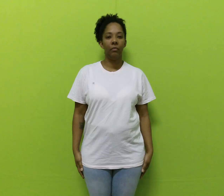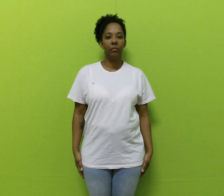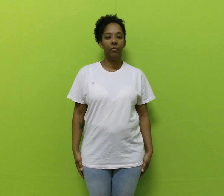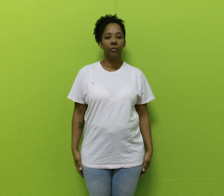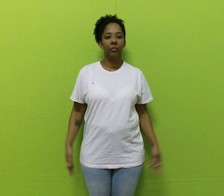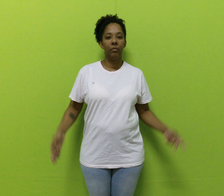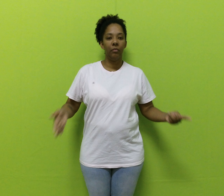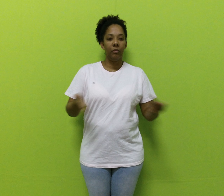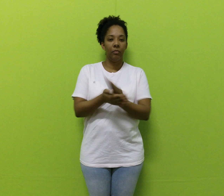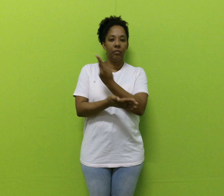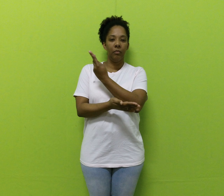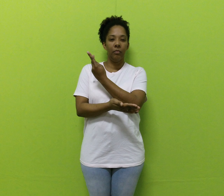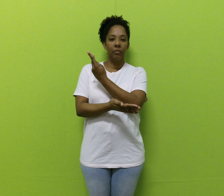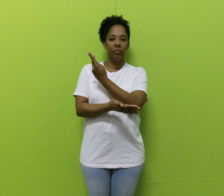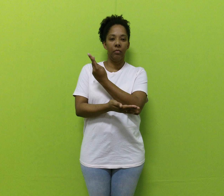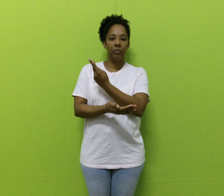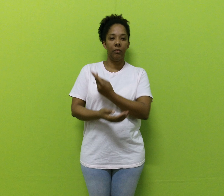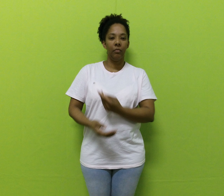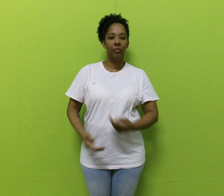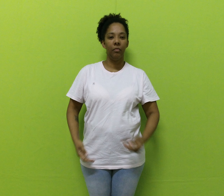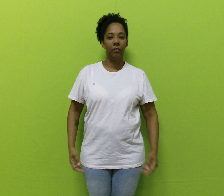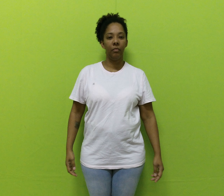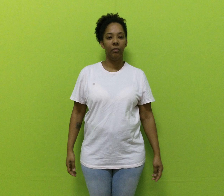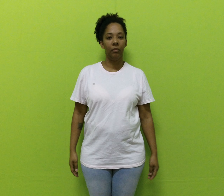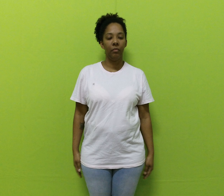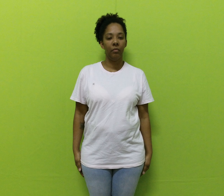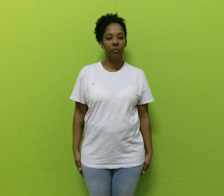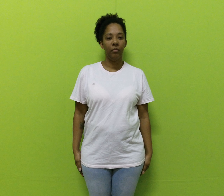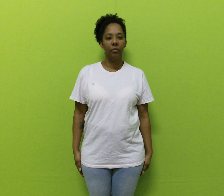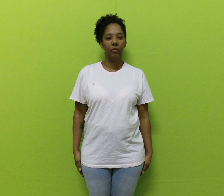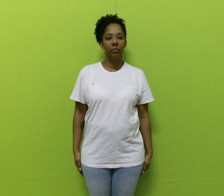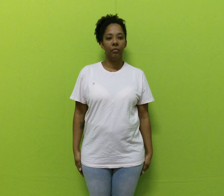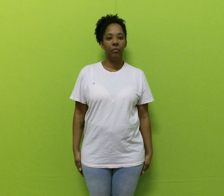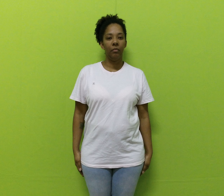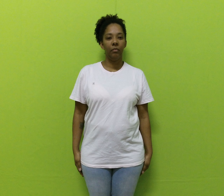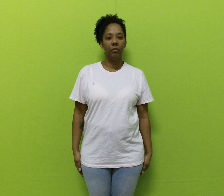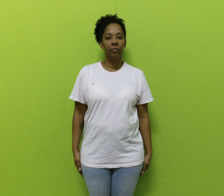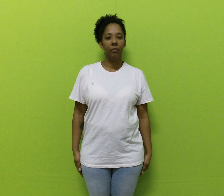acontecer